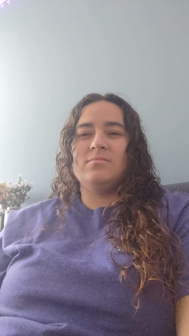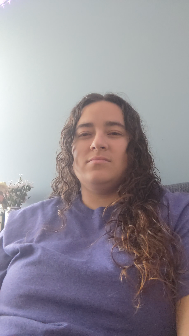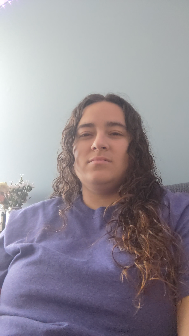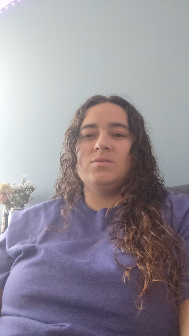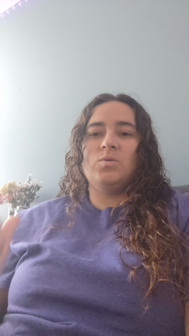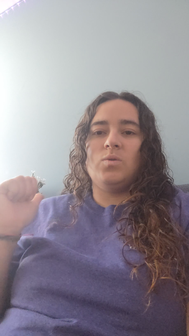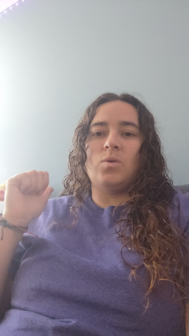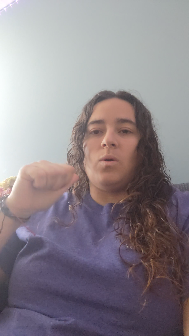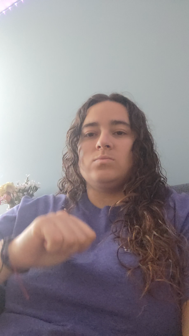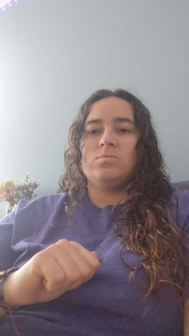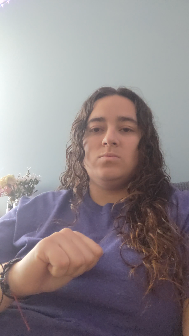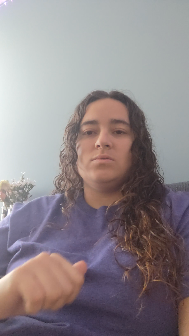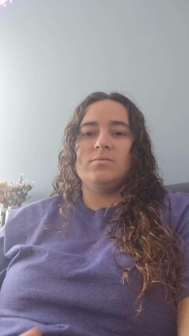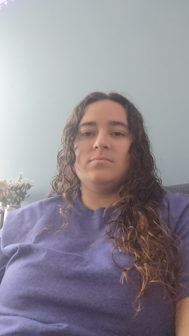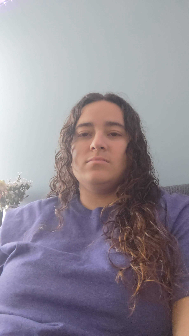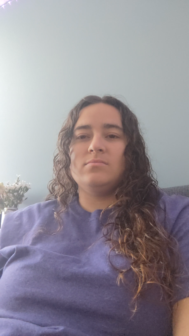coats